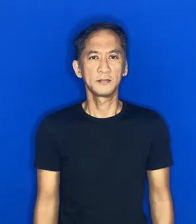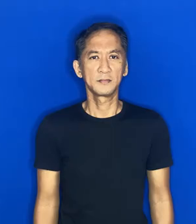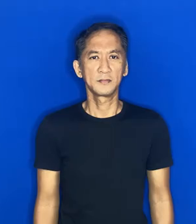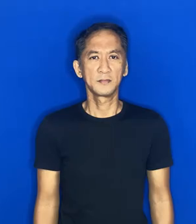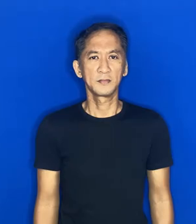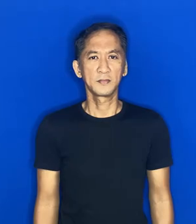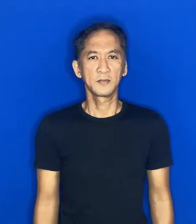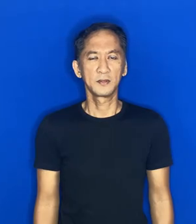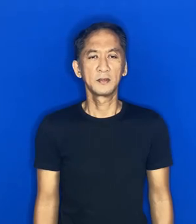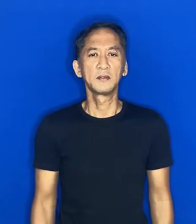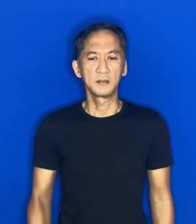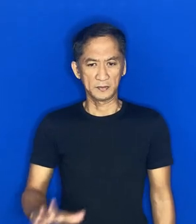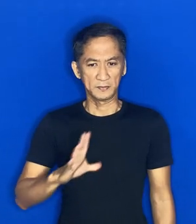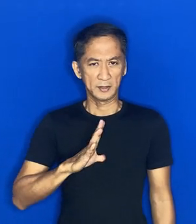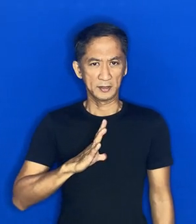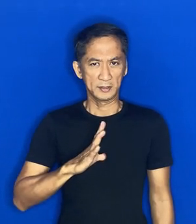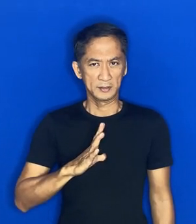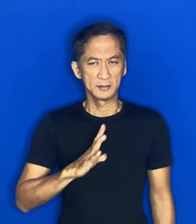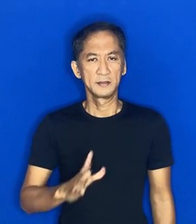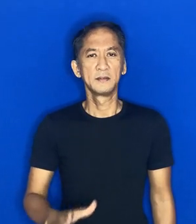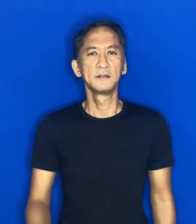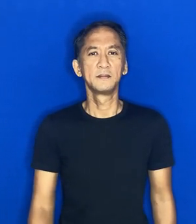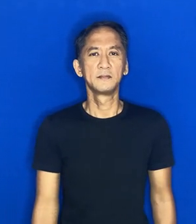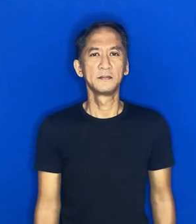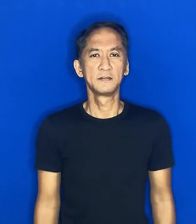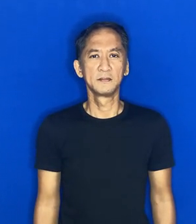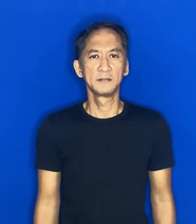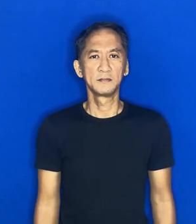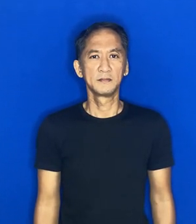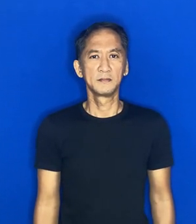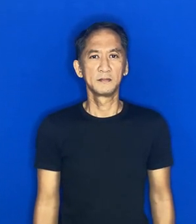im fine